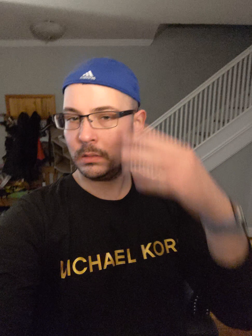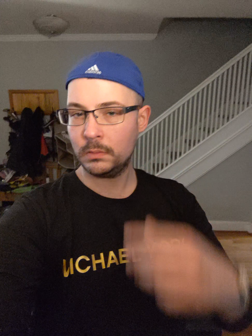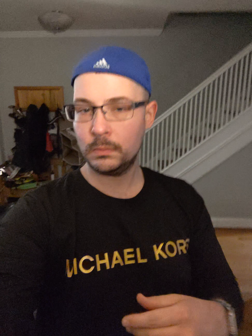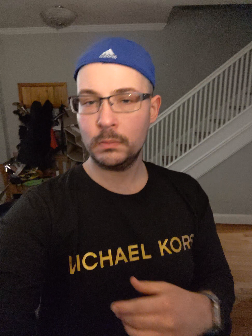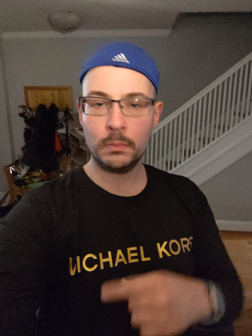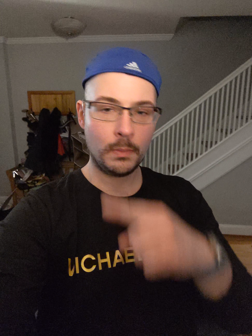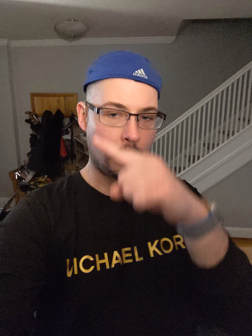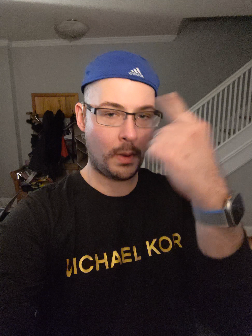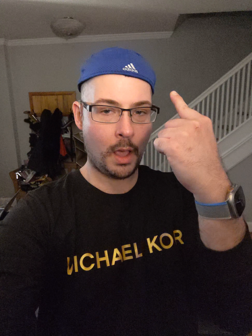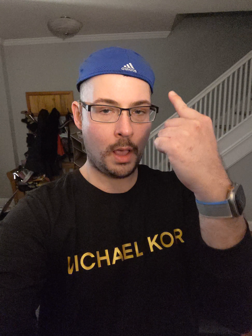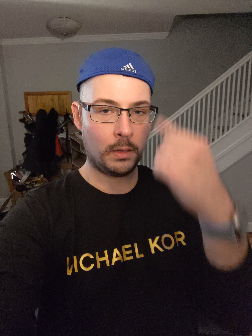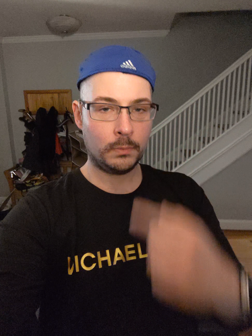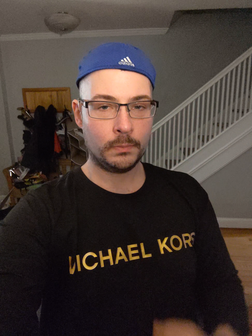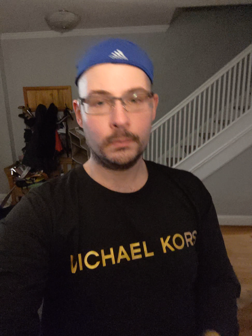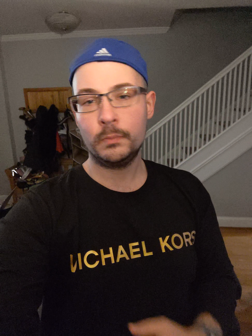black